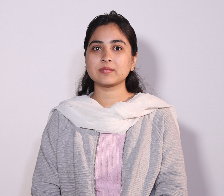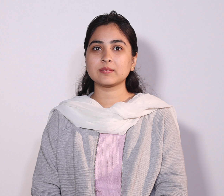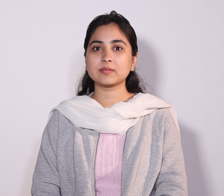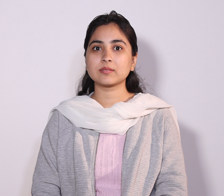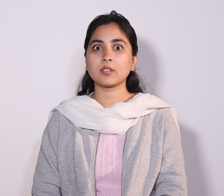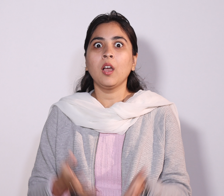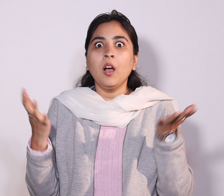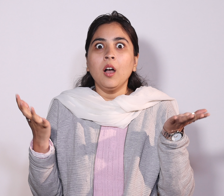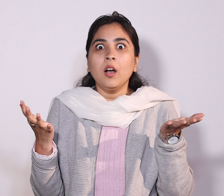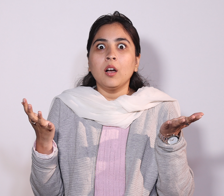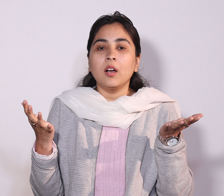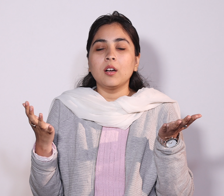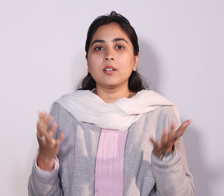surprise